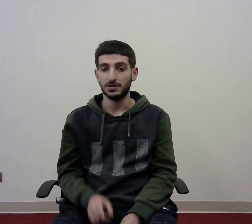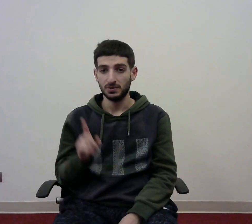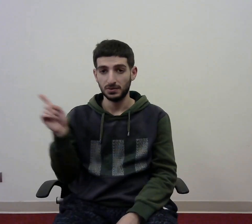onun